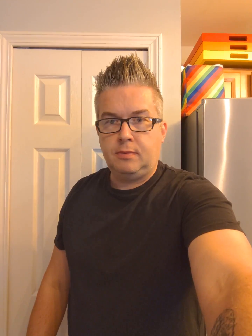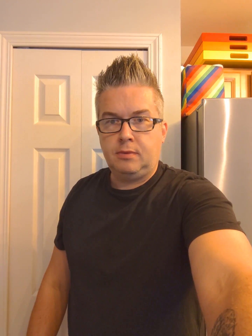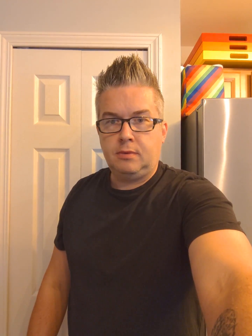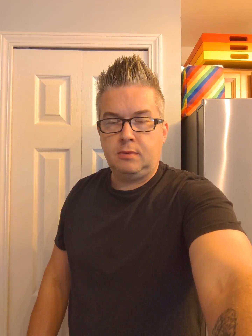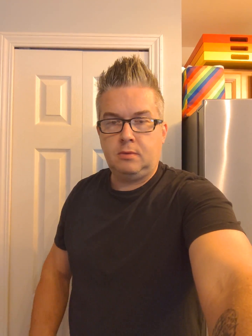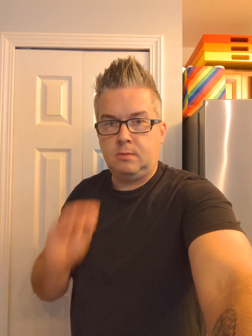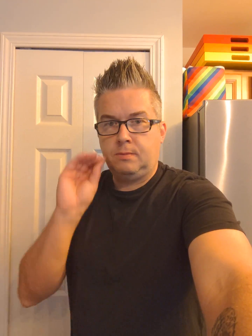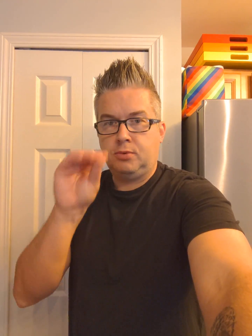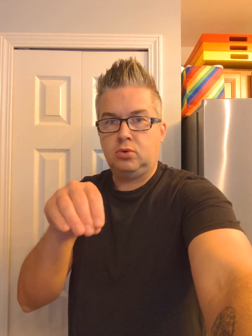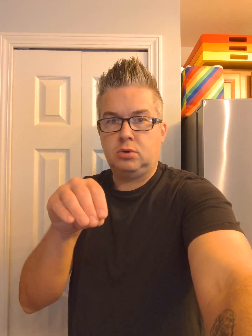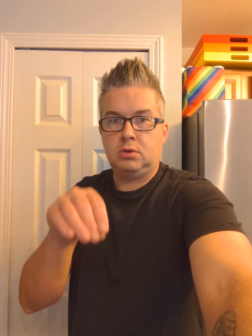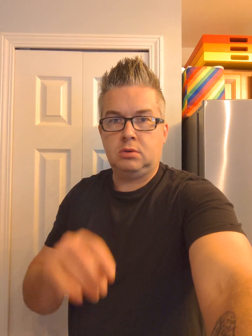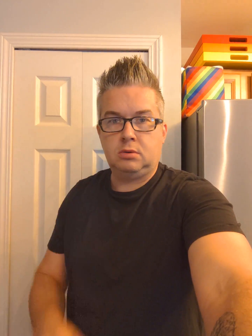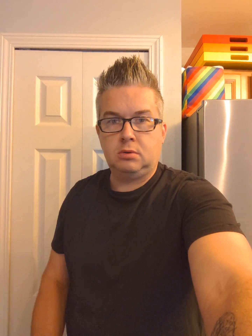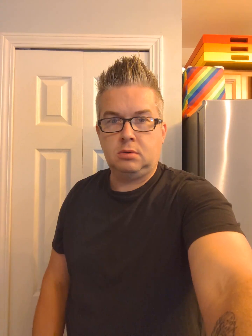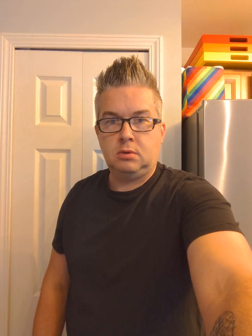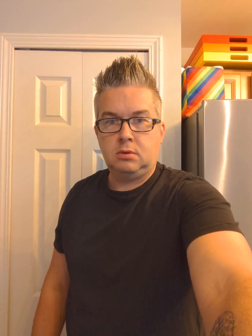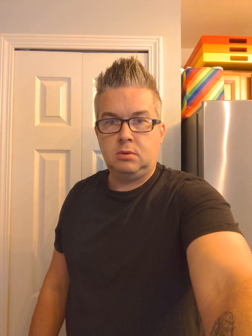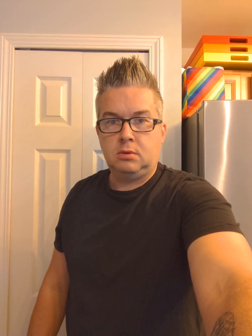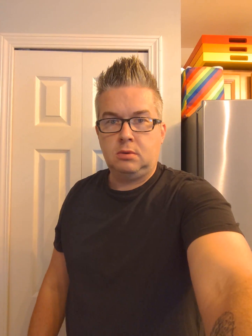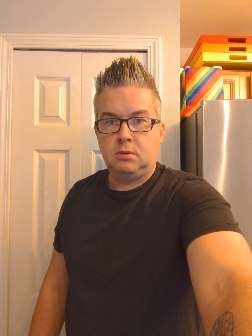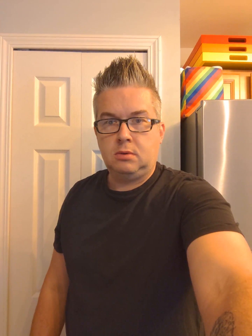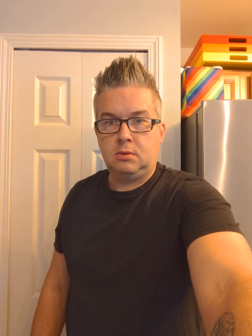put